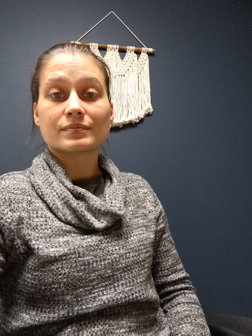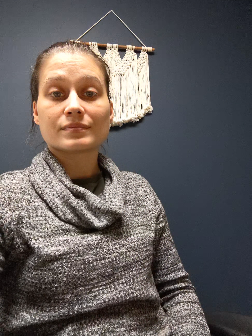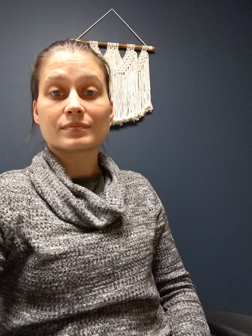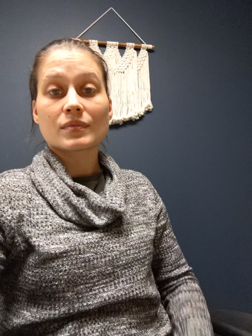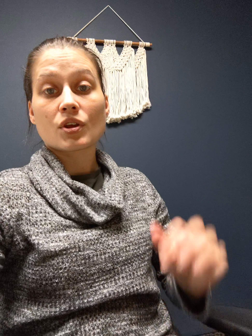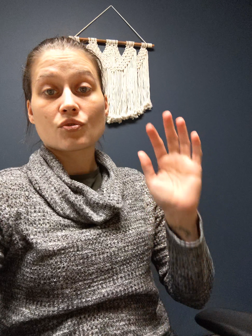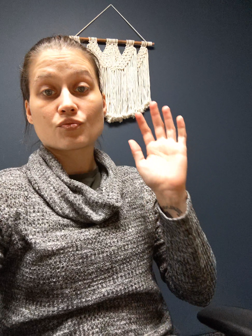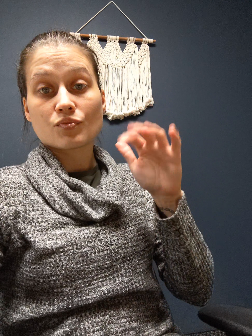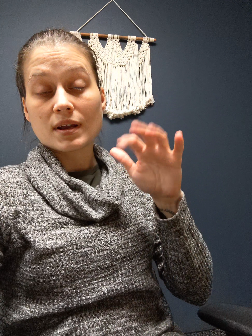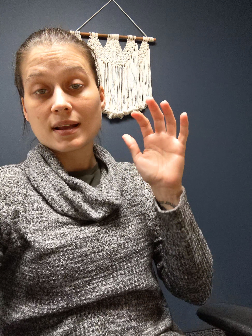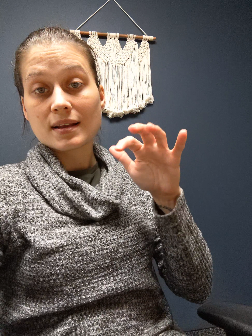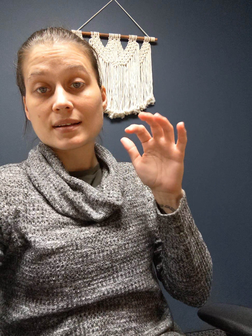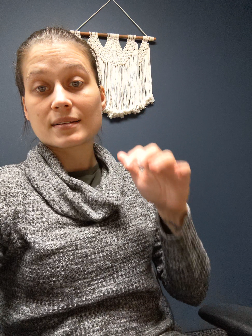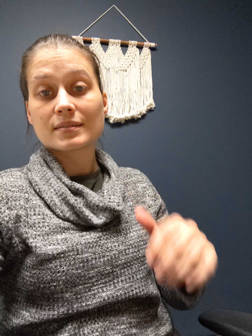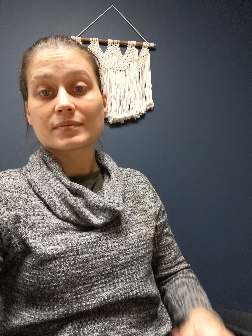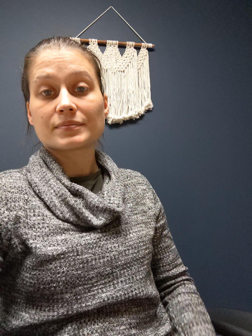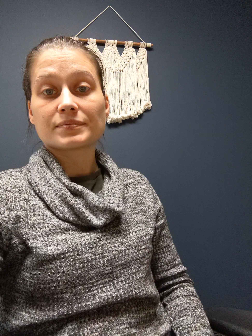rain